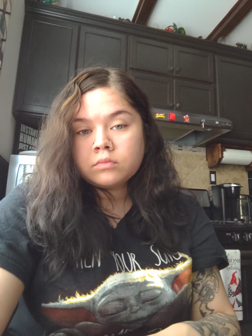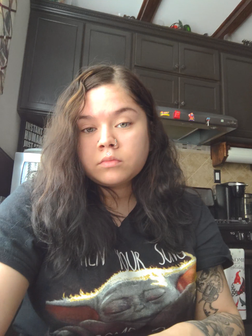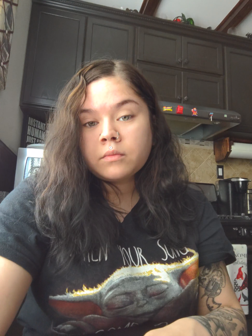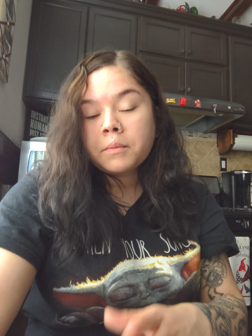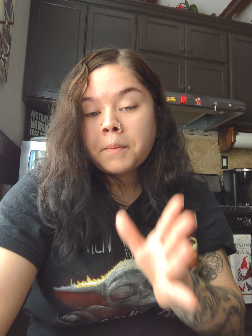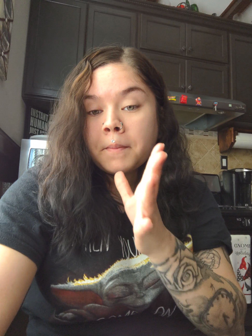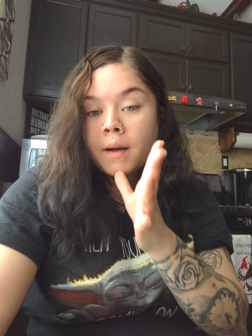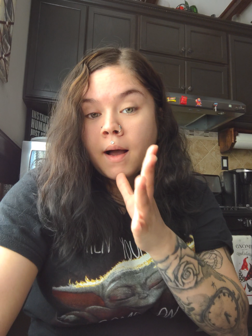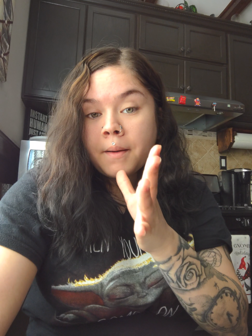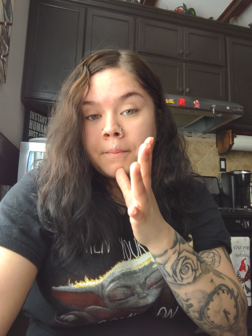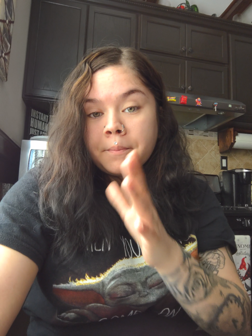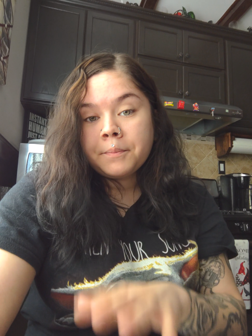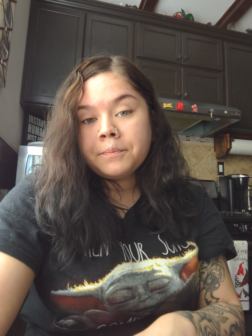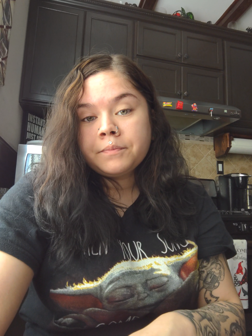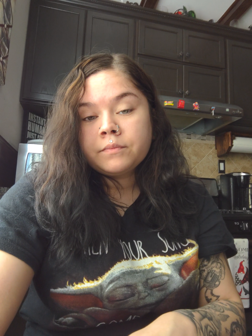mom